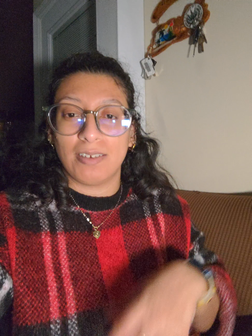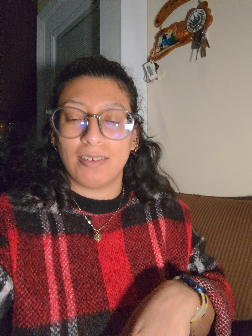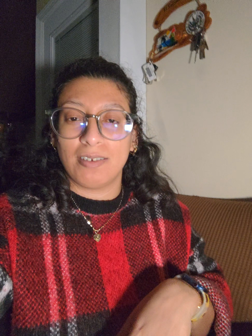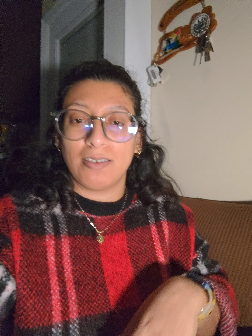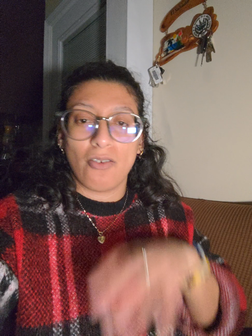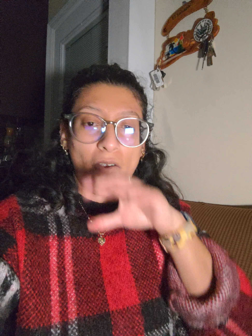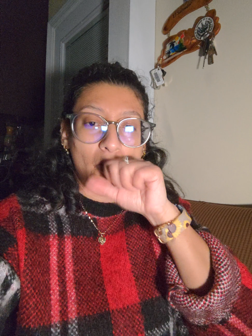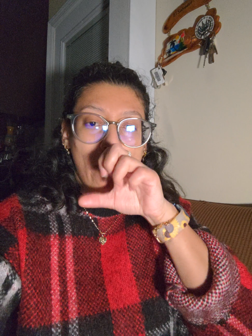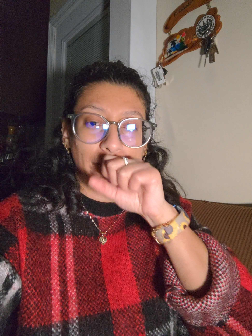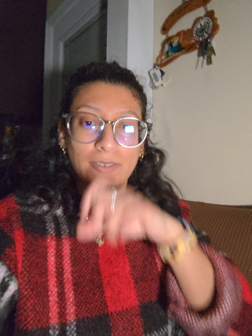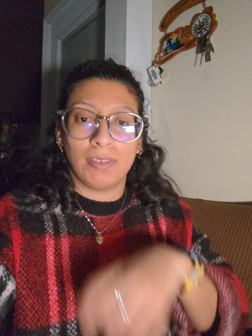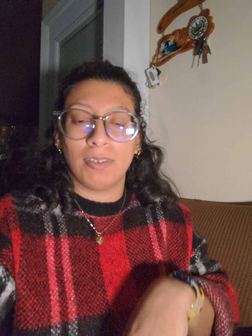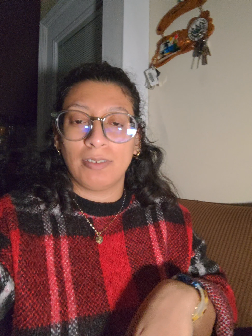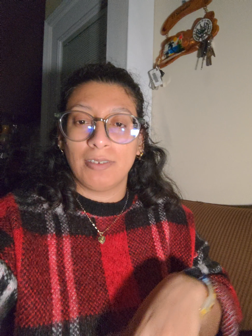orange